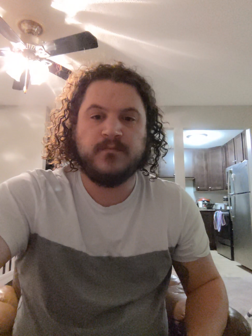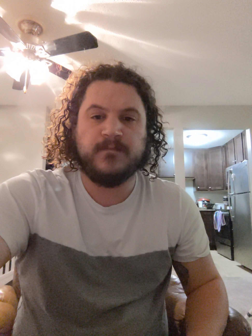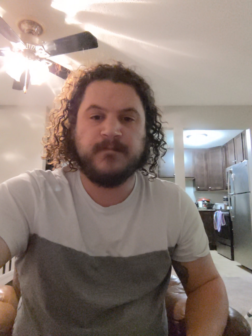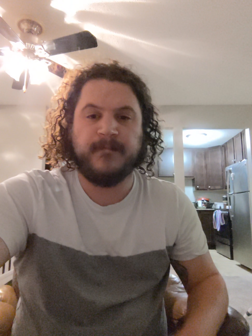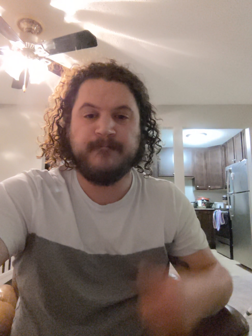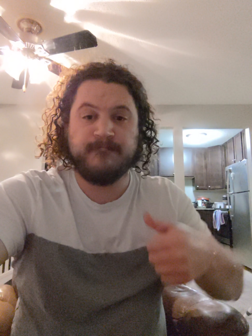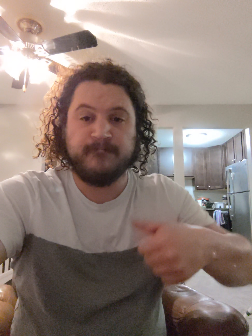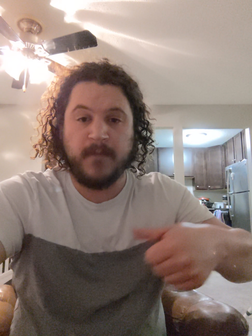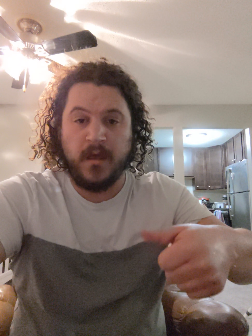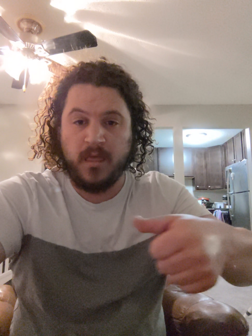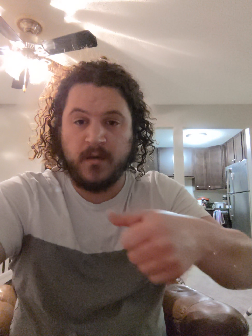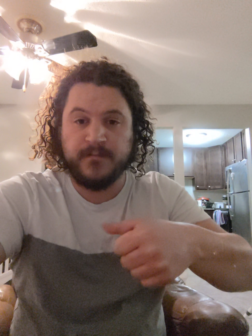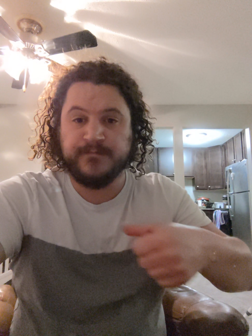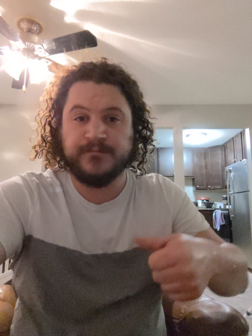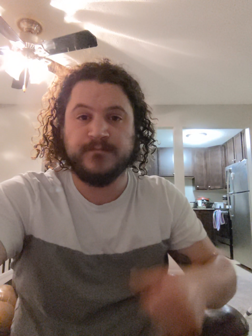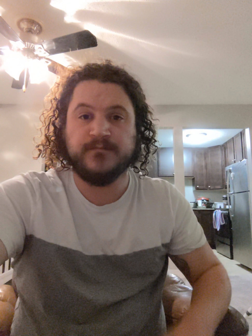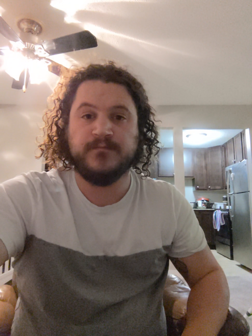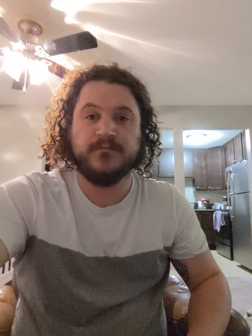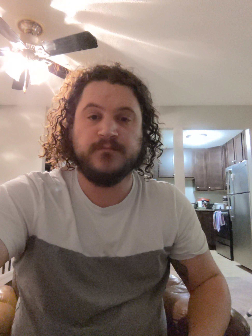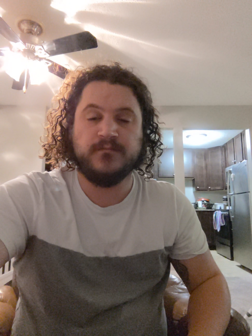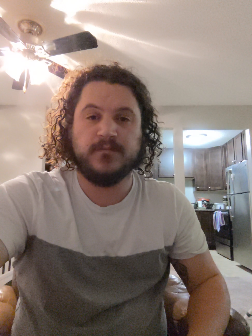puzzle